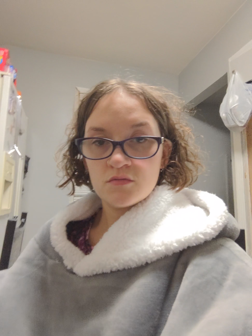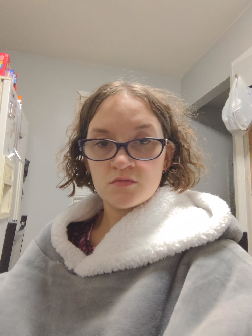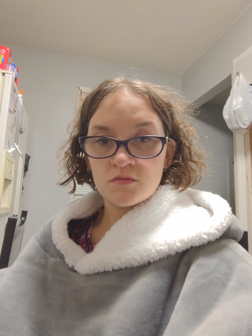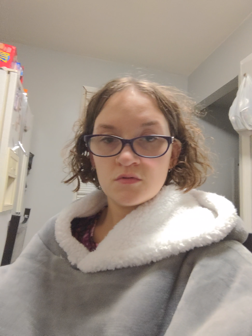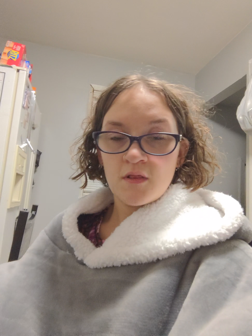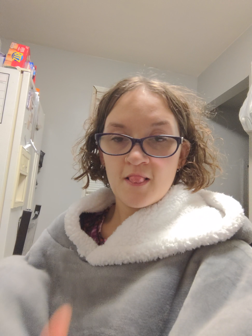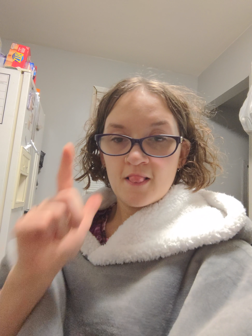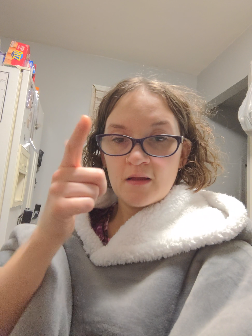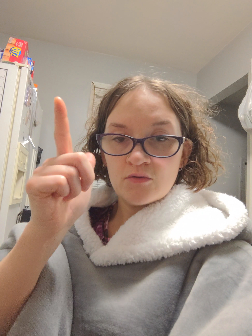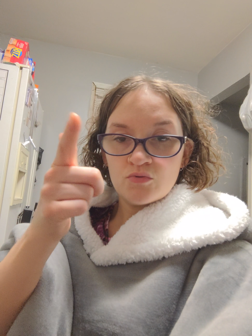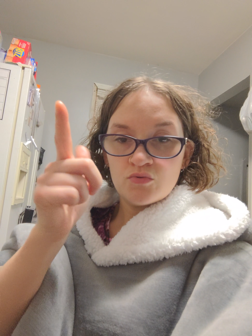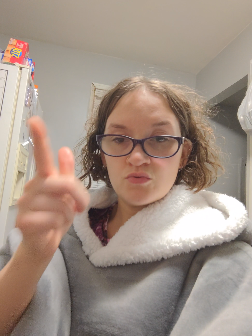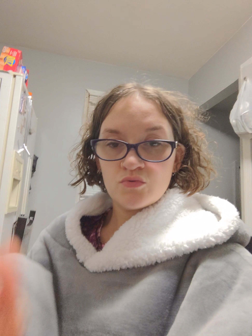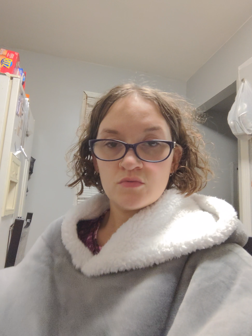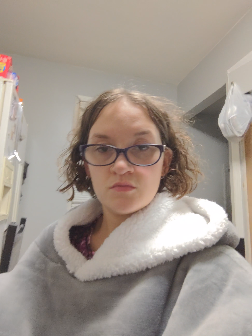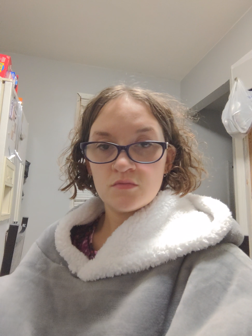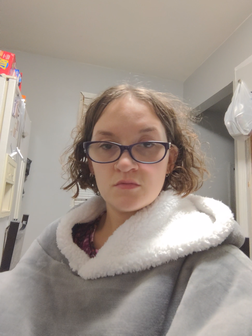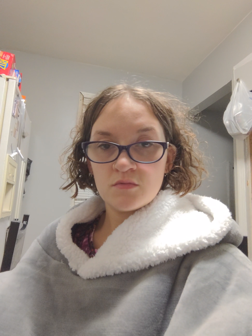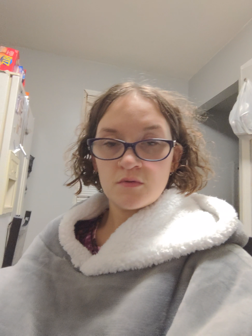later